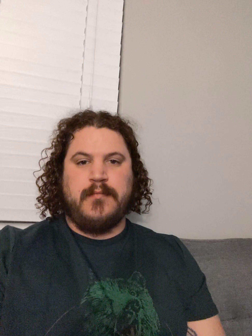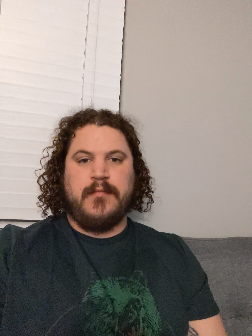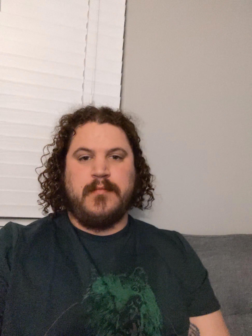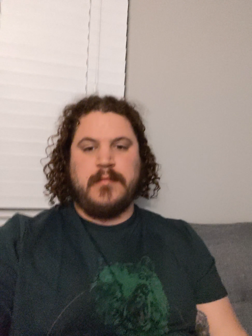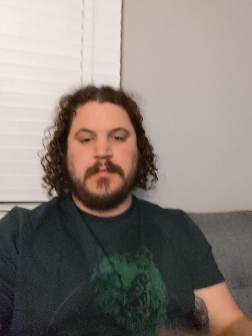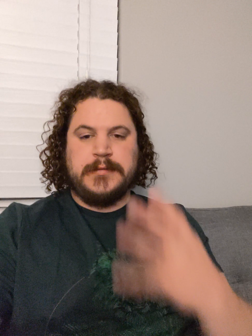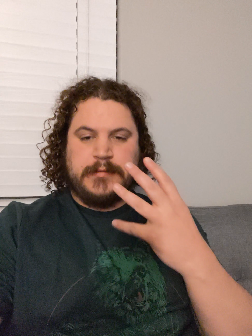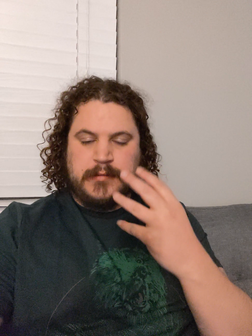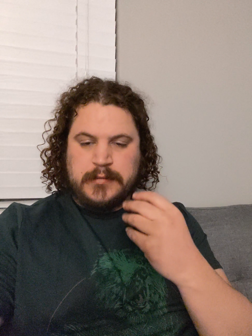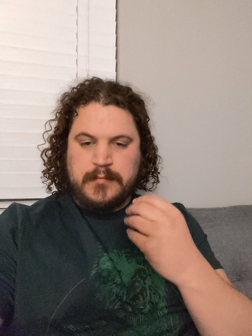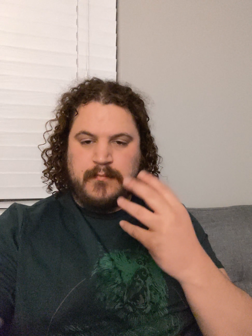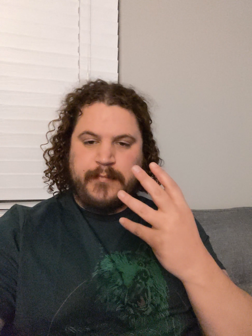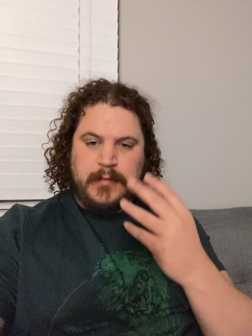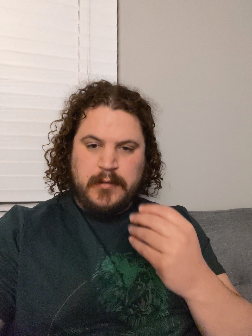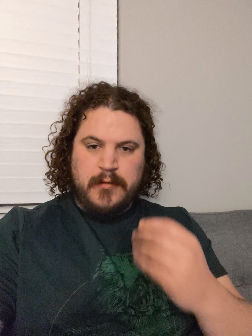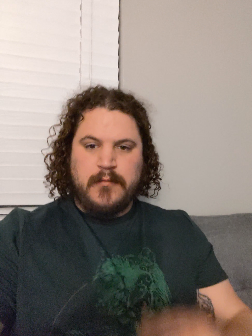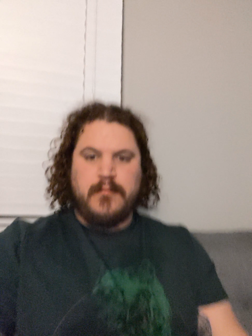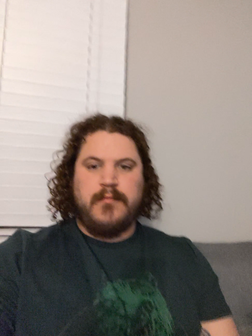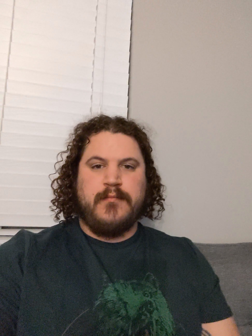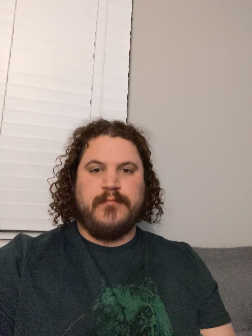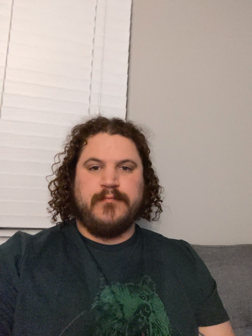sleepy